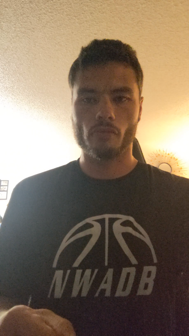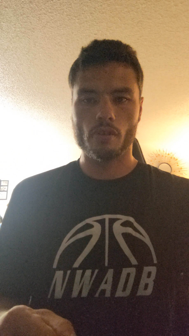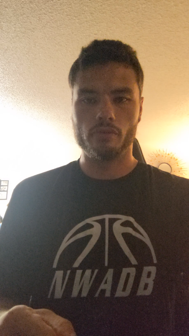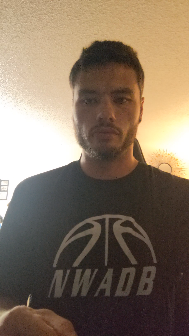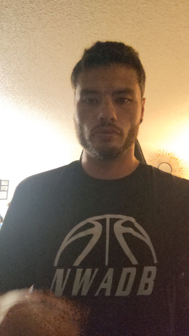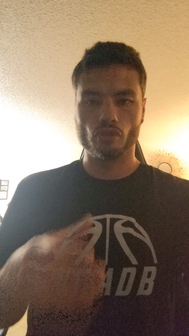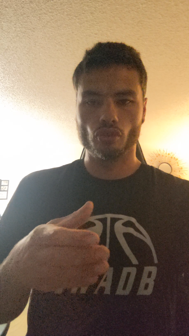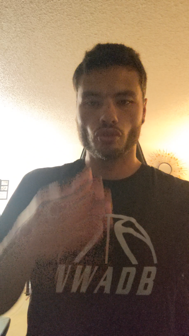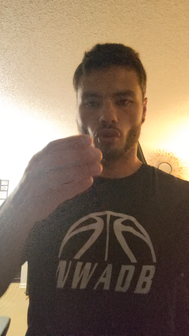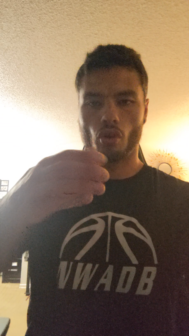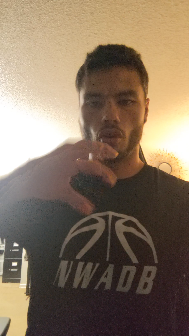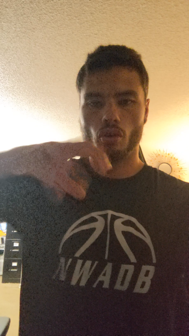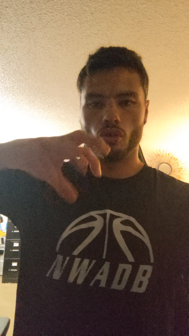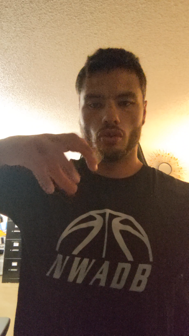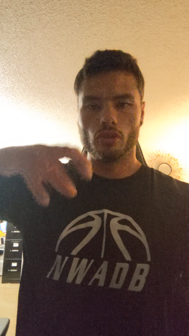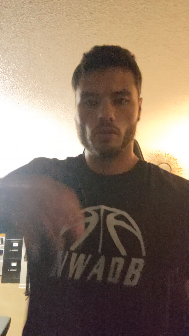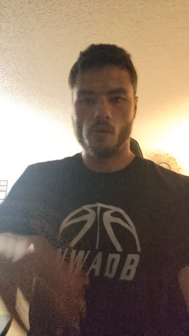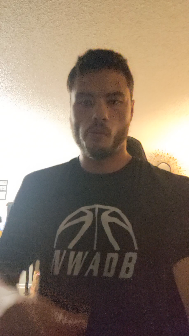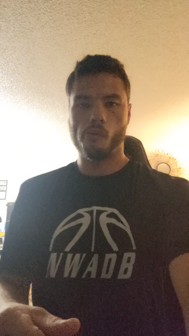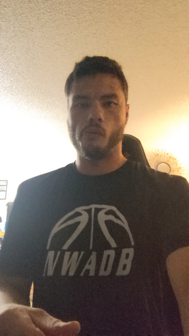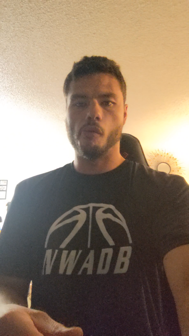jar